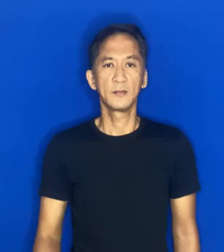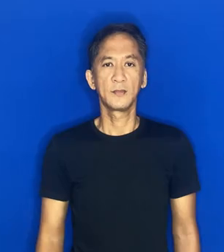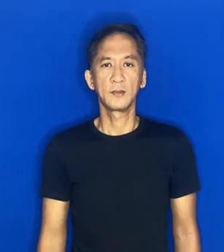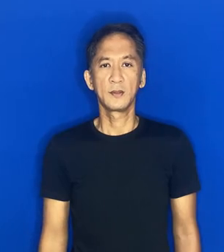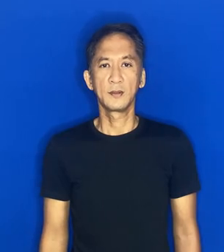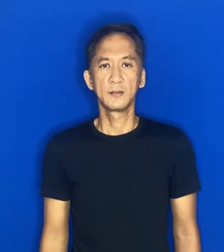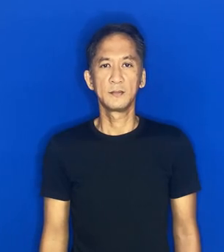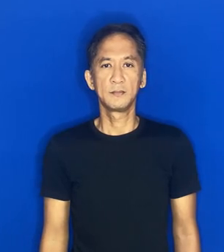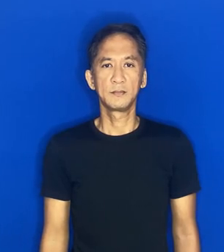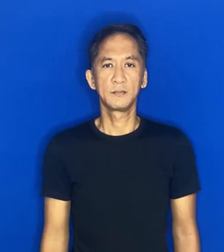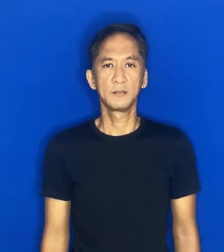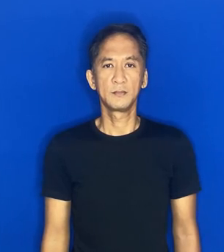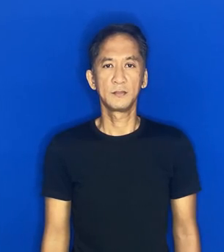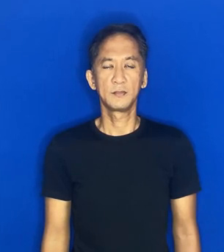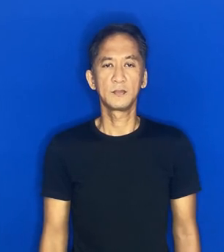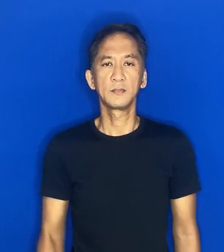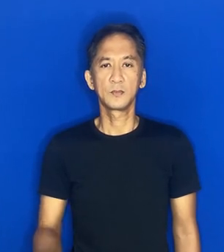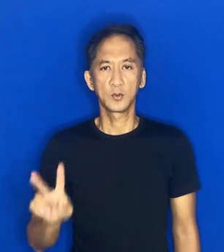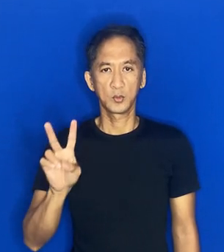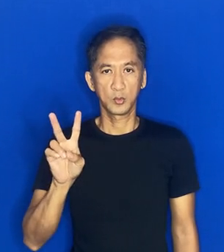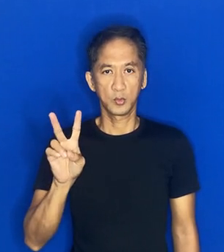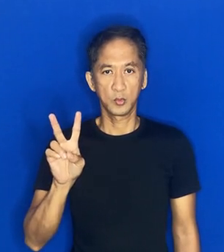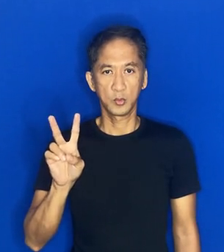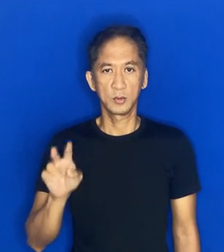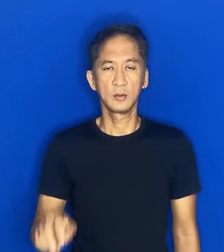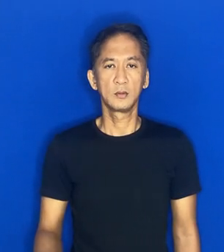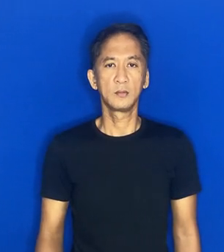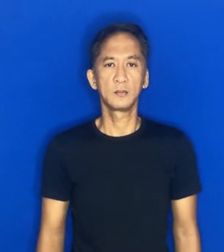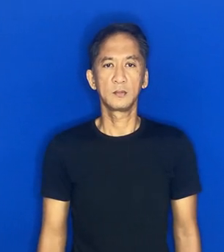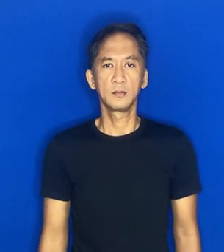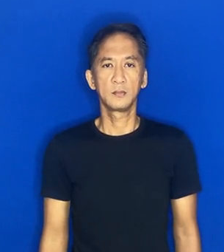two